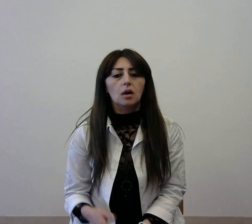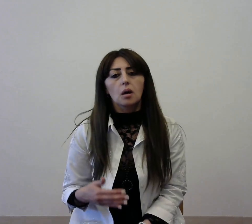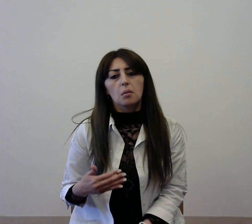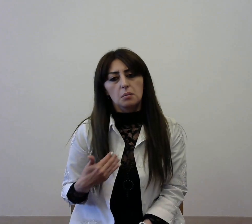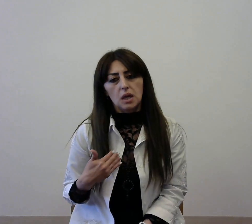mən